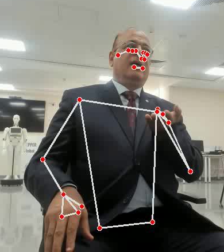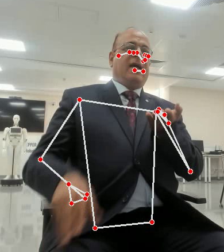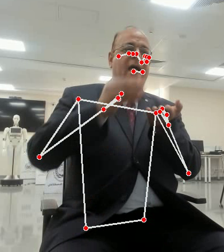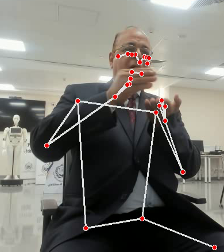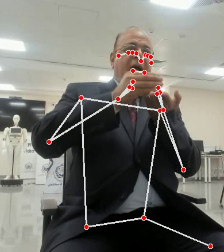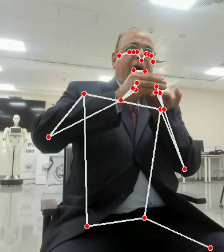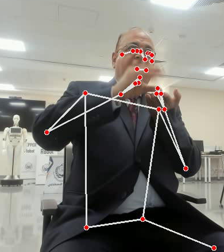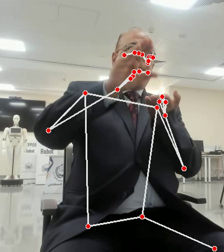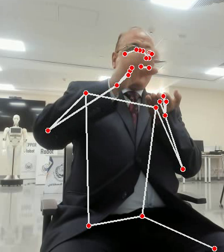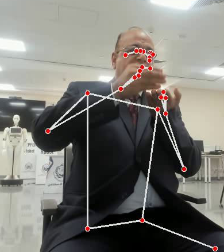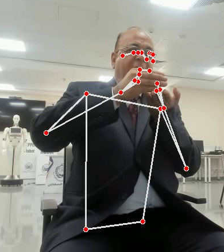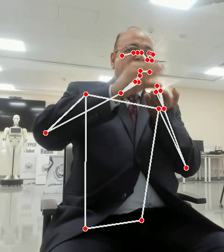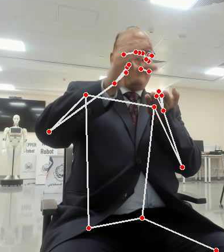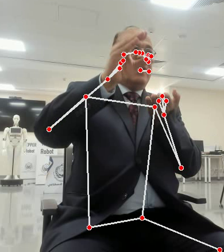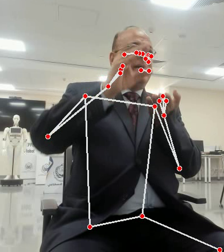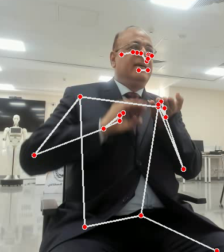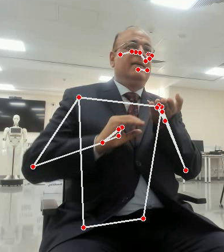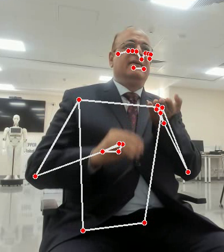hba hba